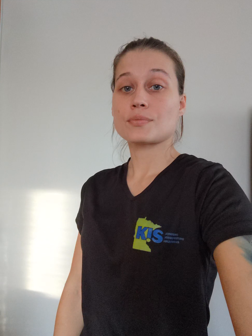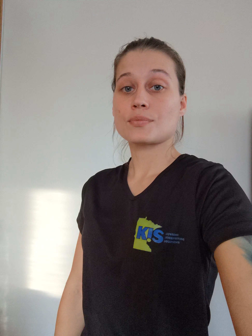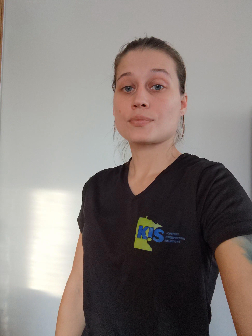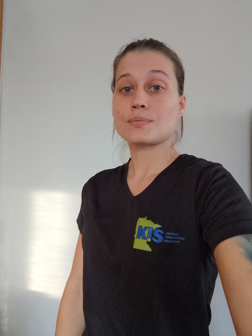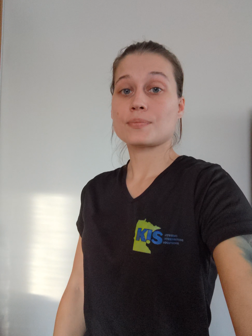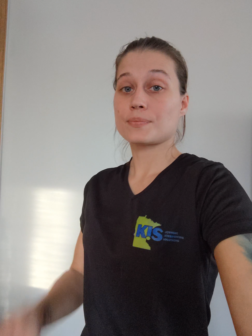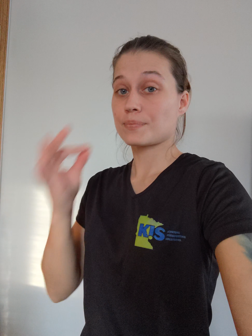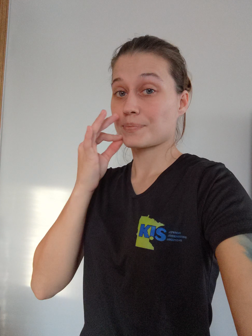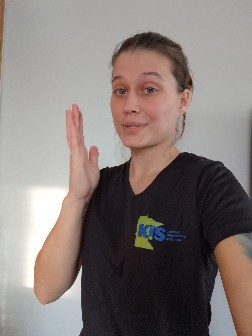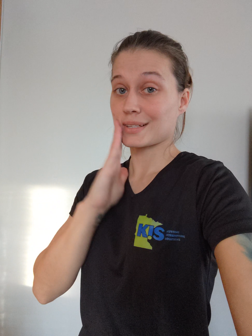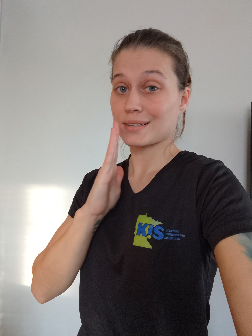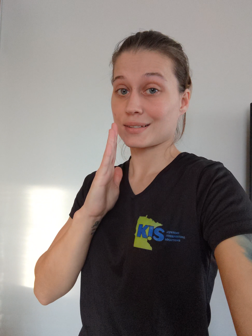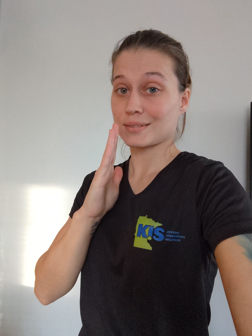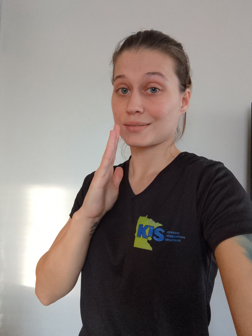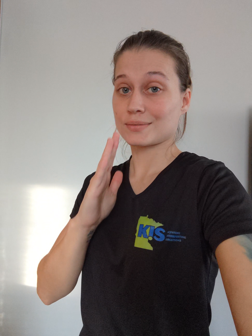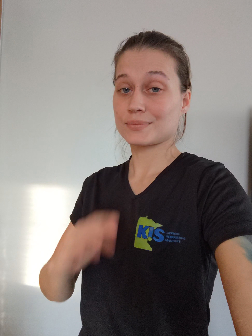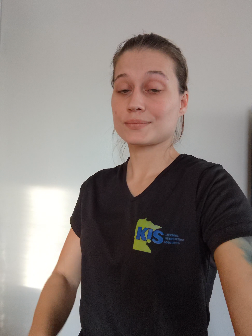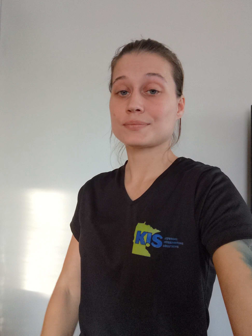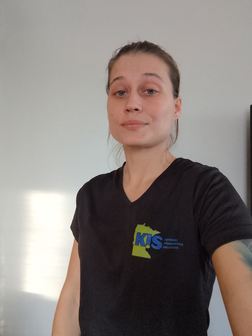bee